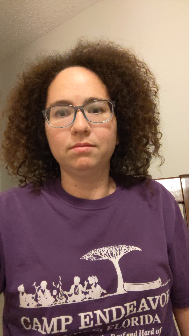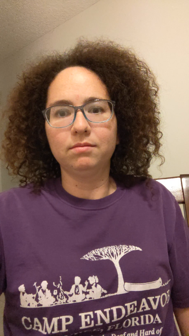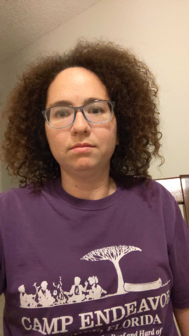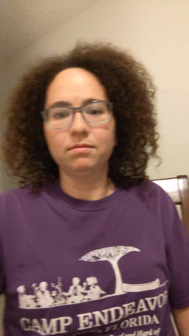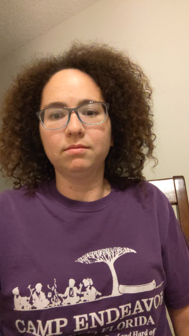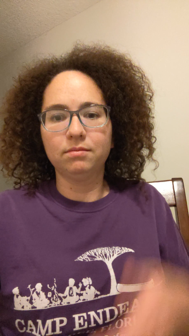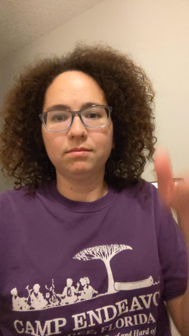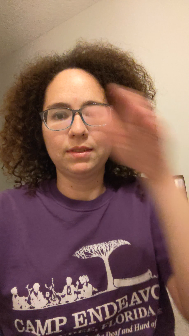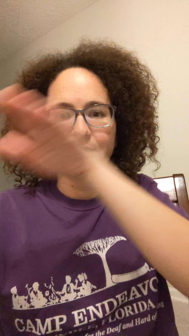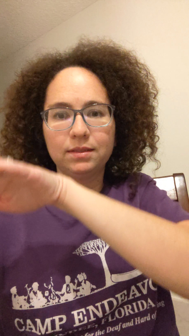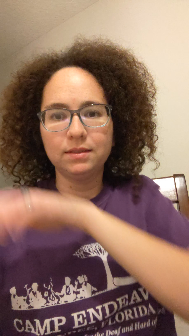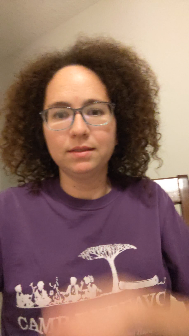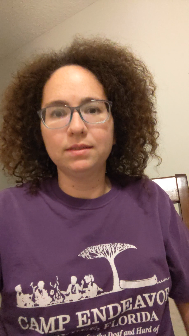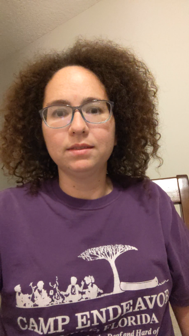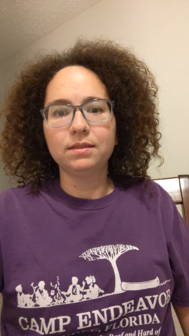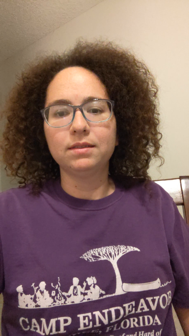cover